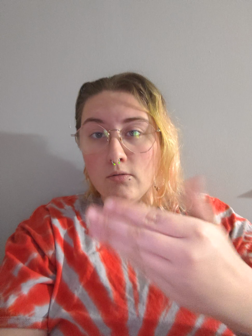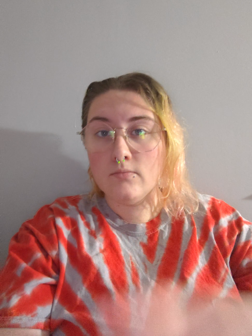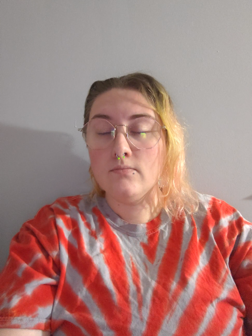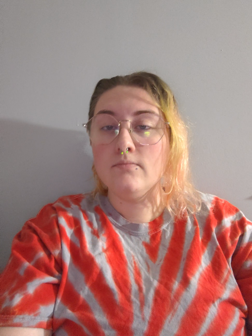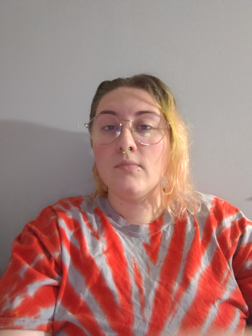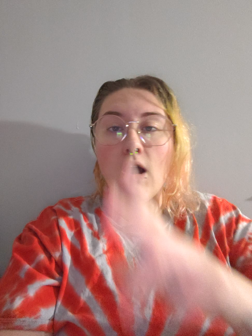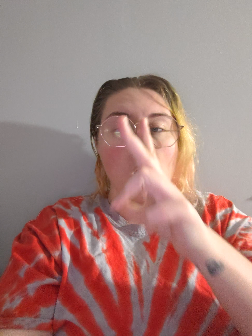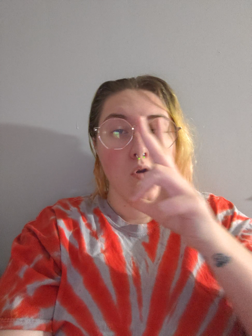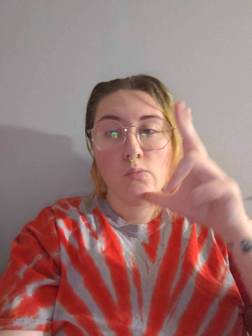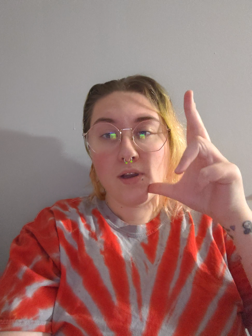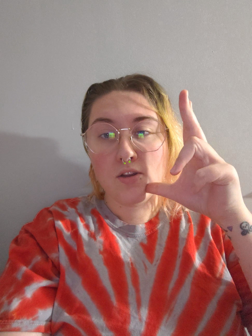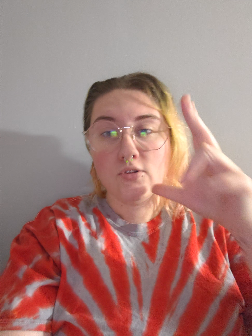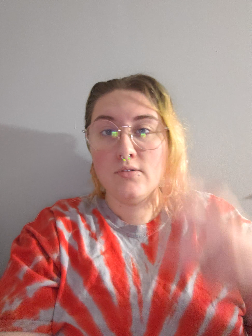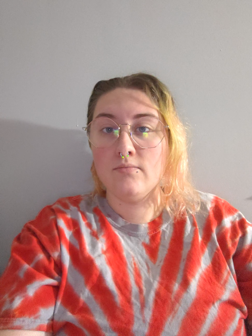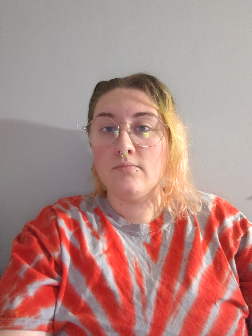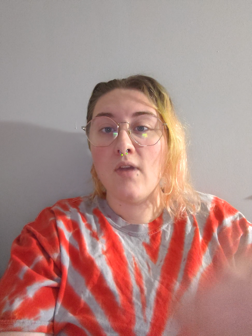underwear